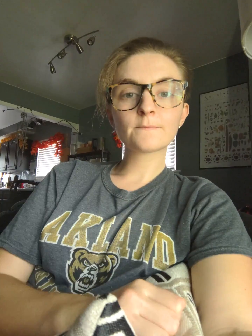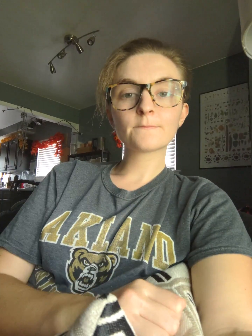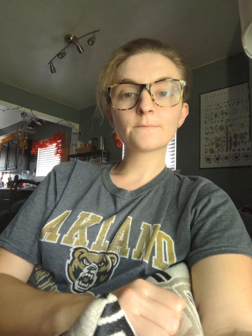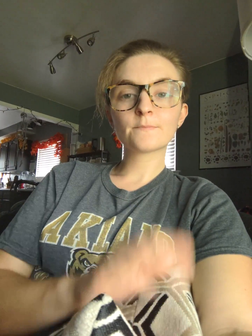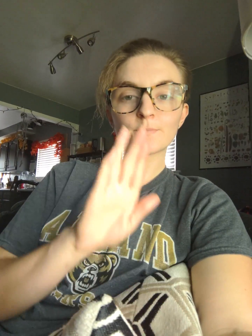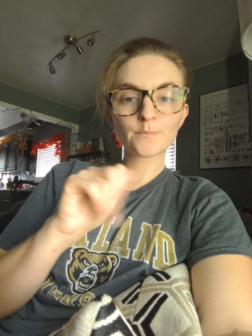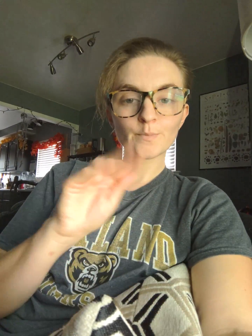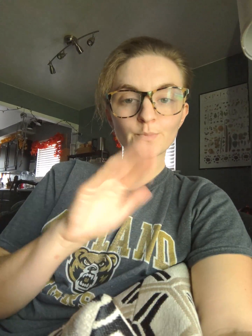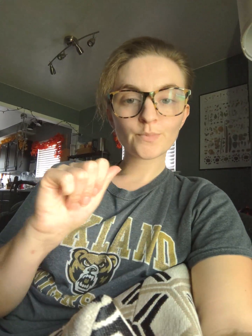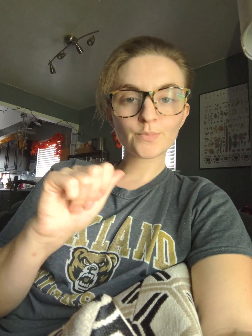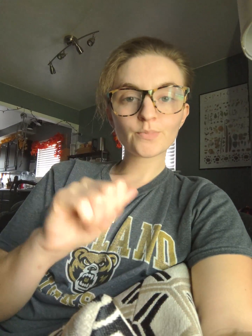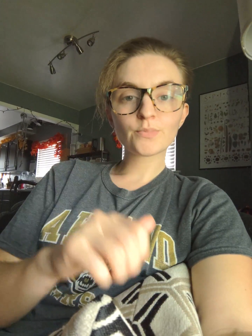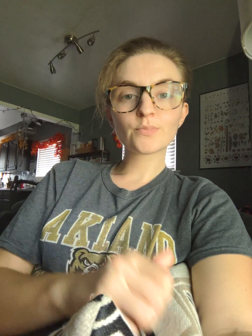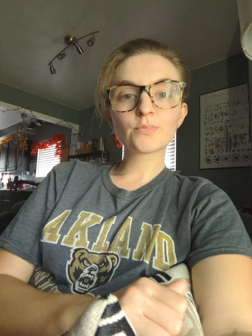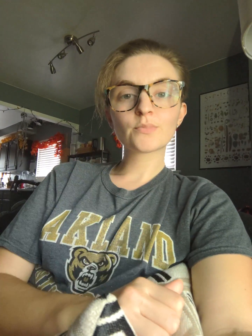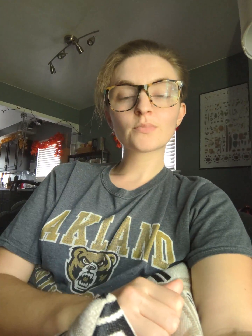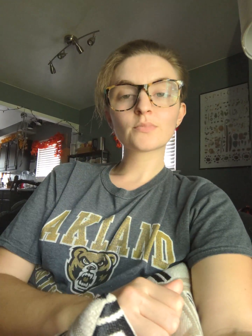baa baa